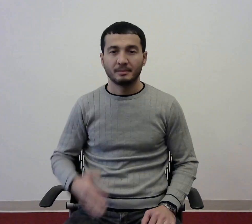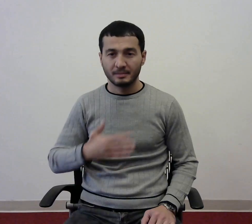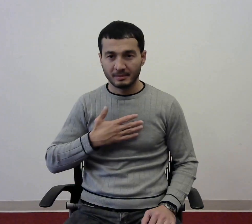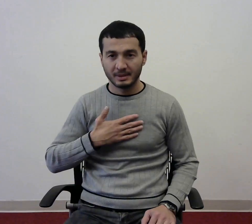mən